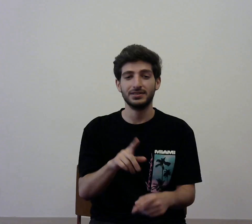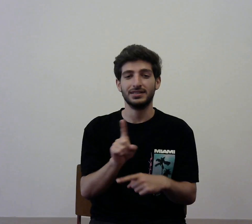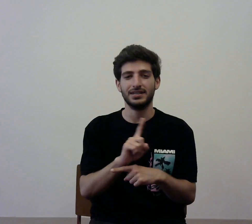qələm